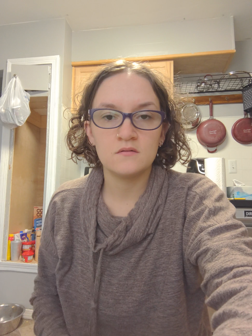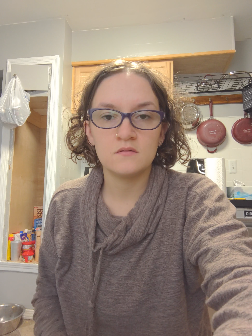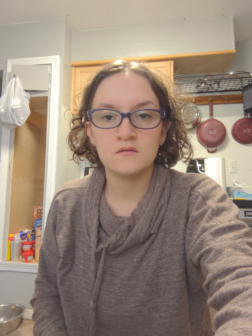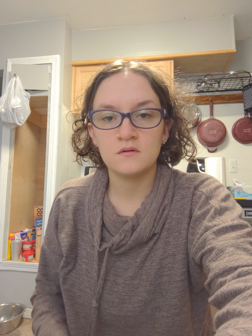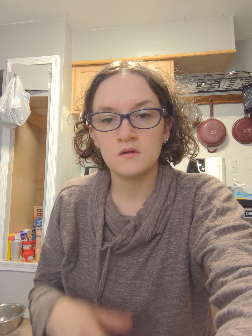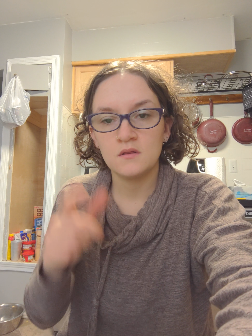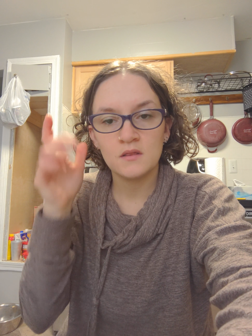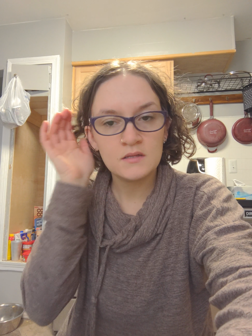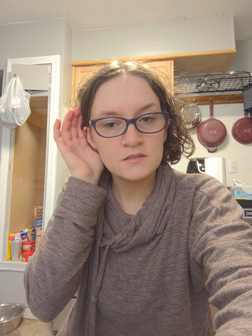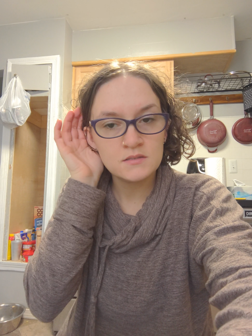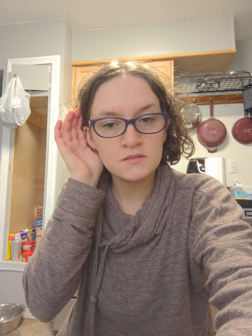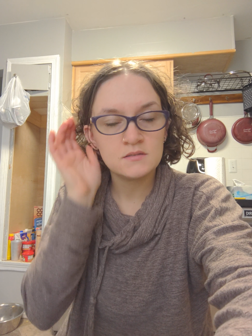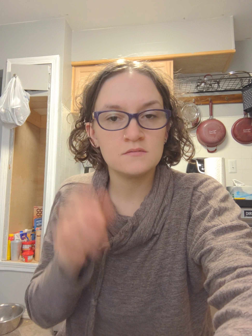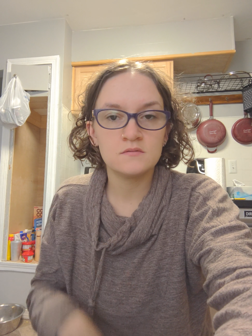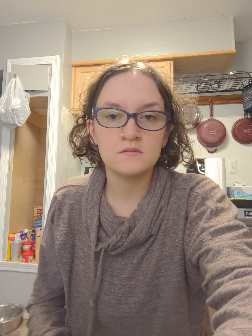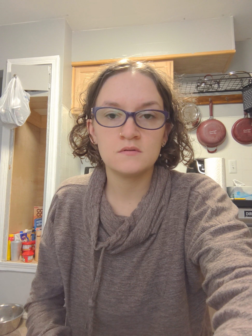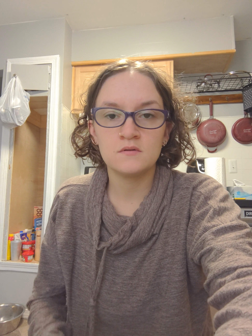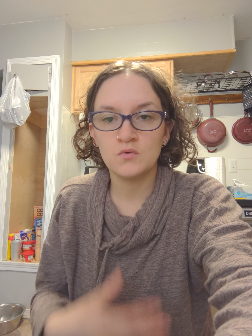listen